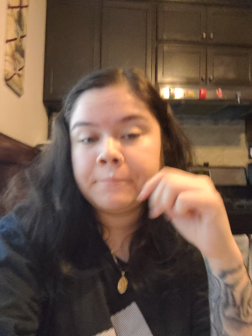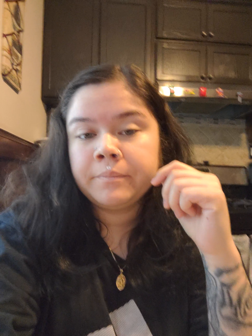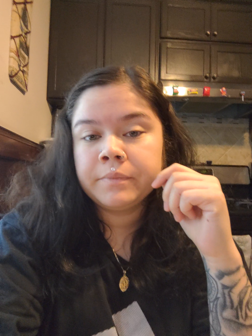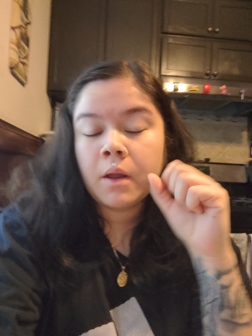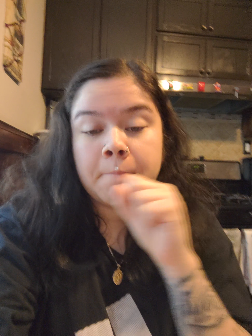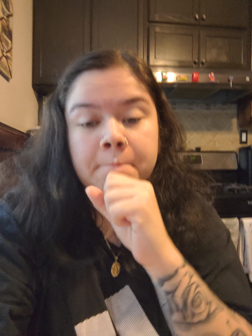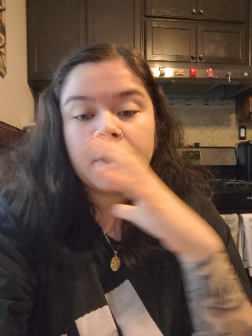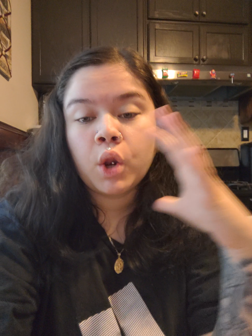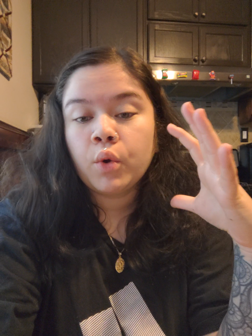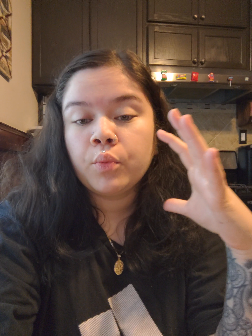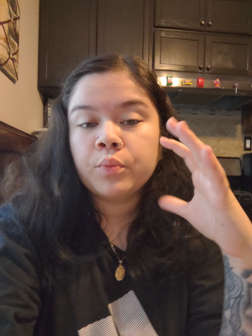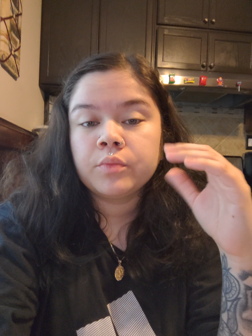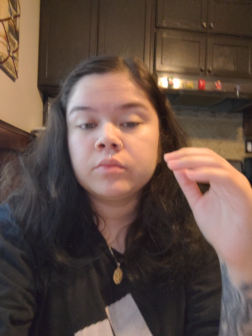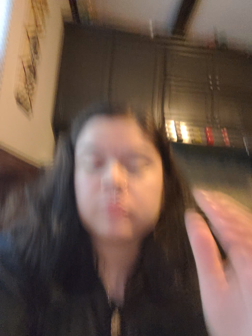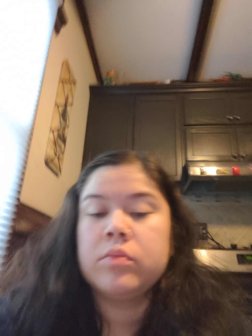balloon